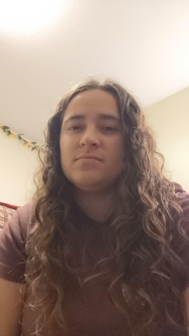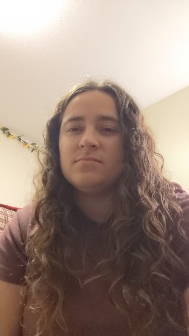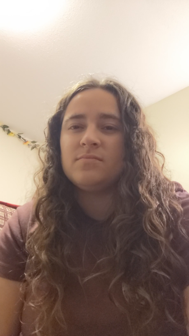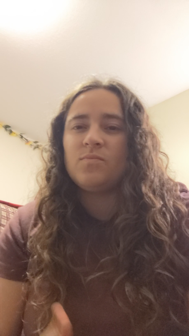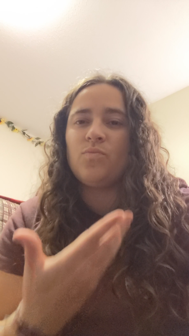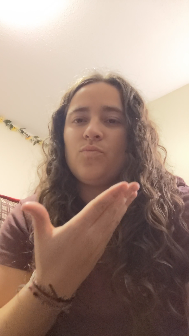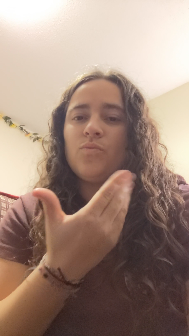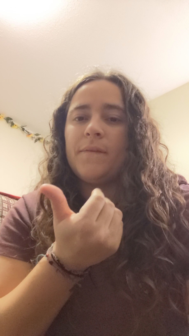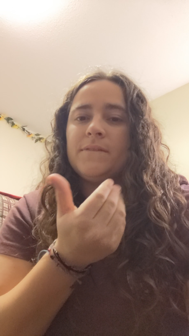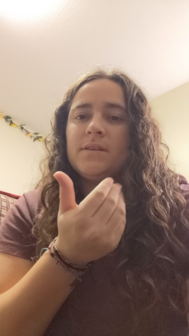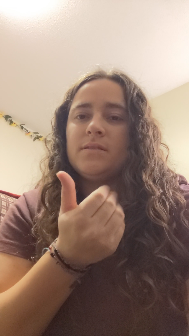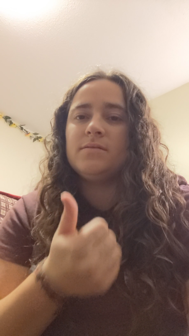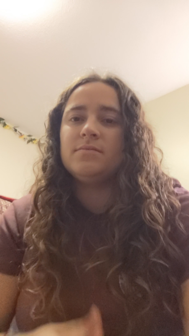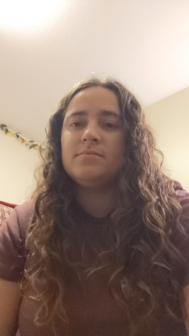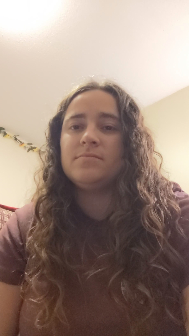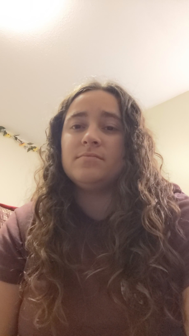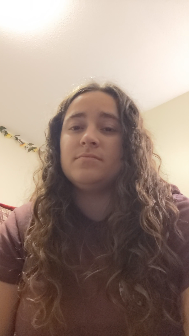butterfly